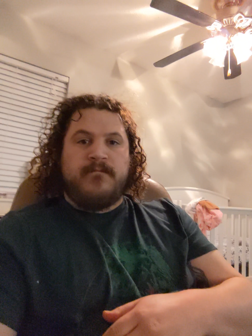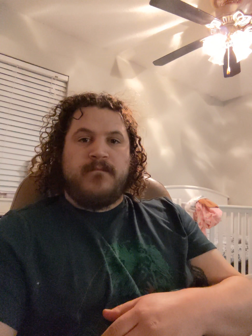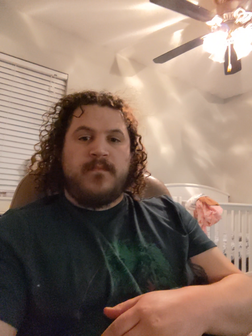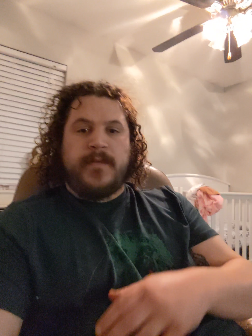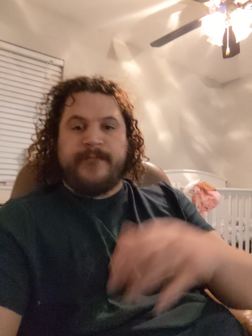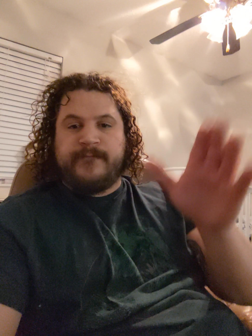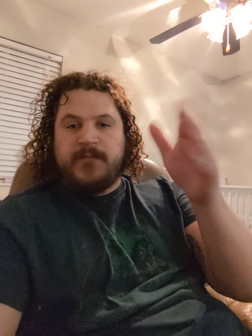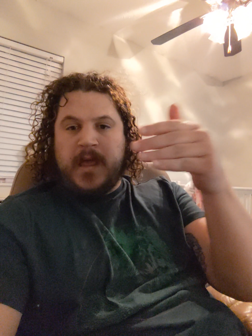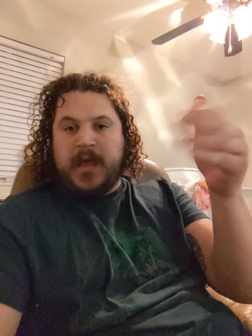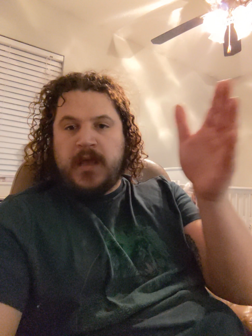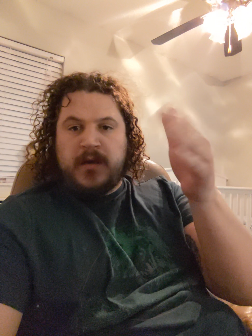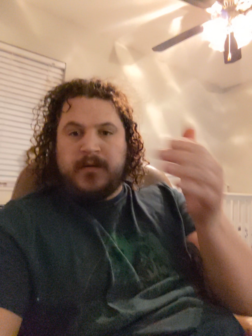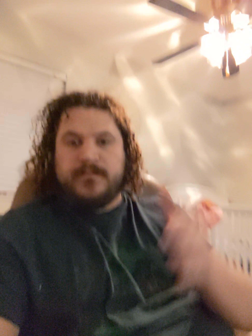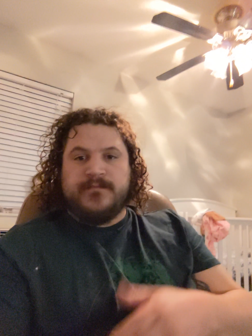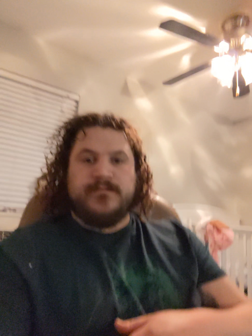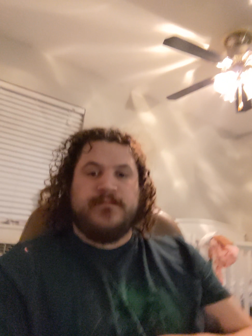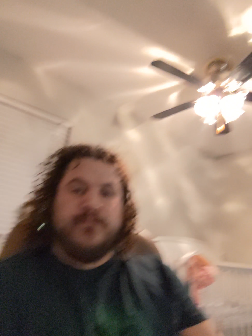flag